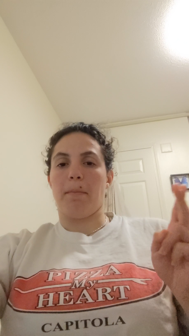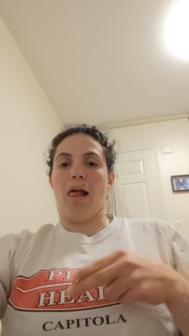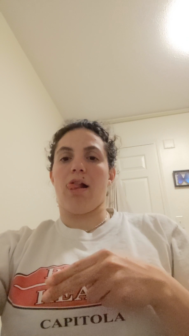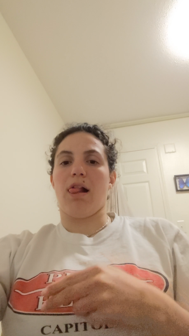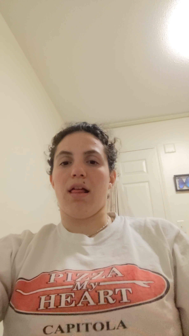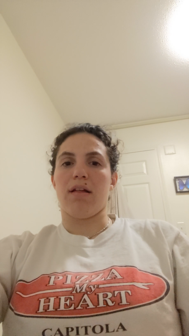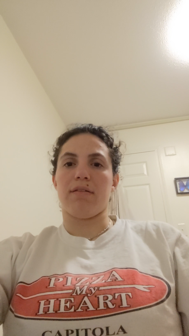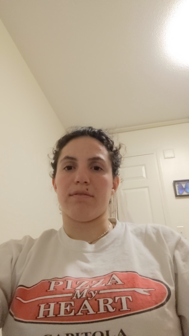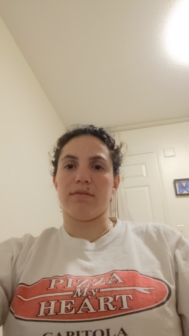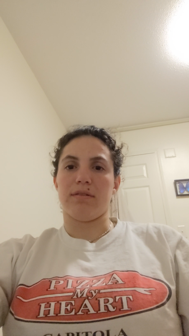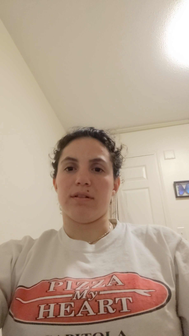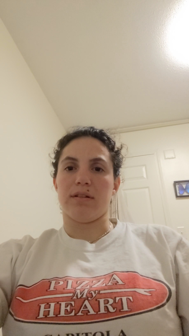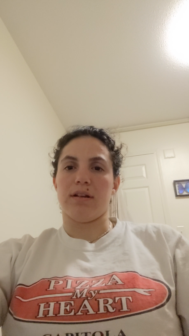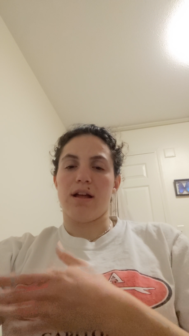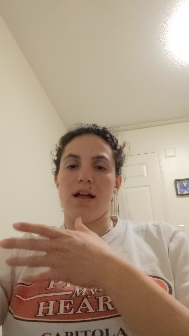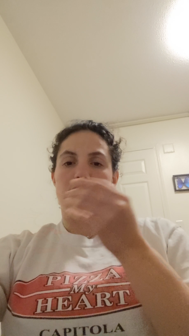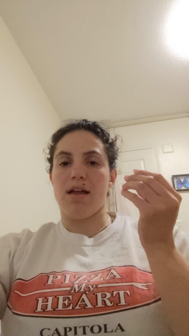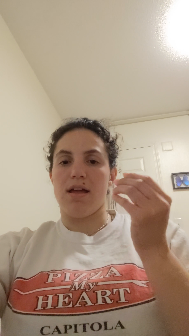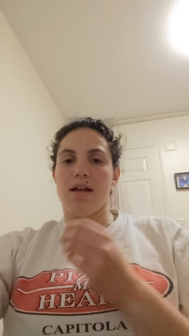and